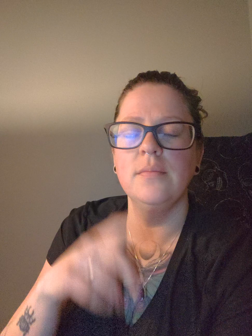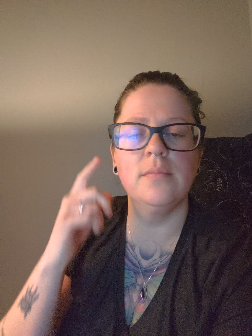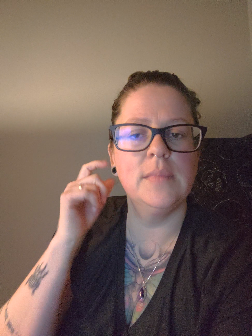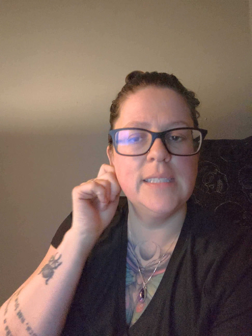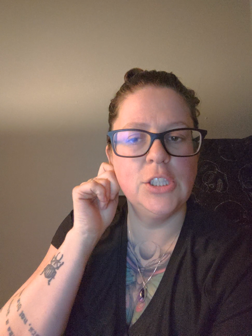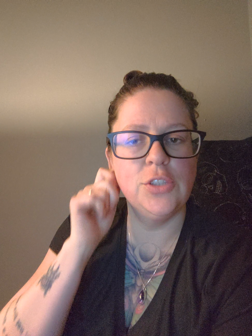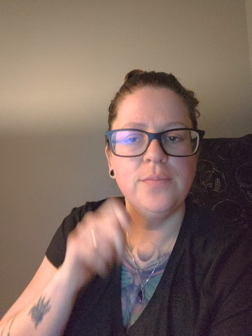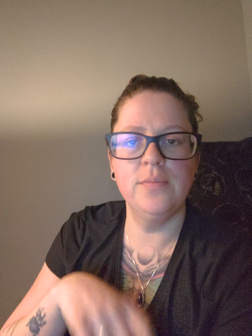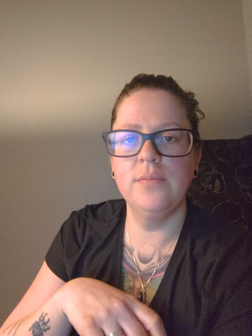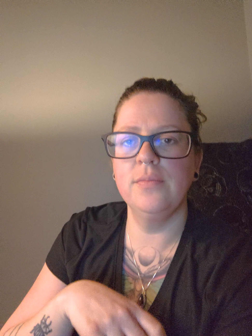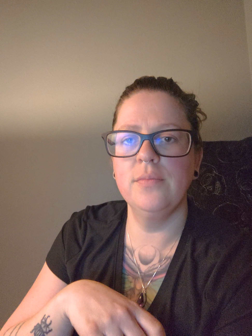ear